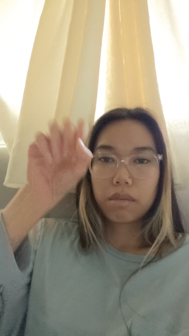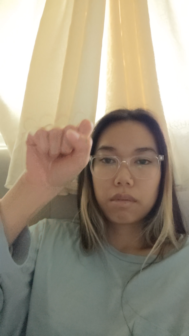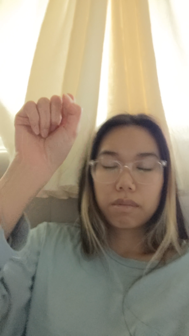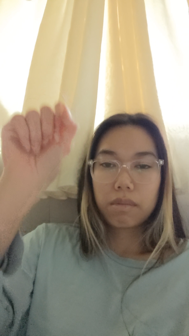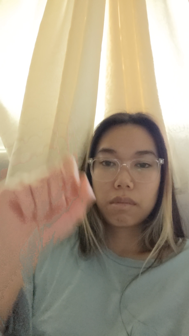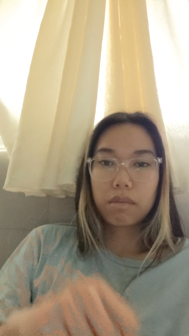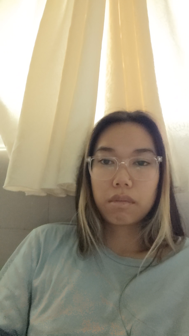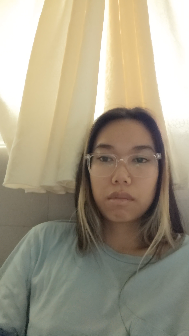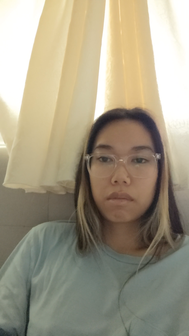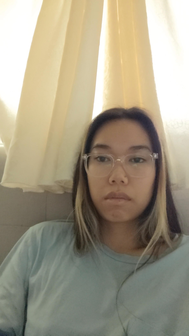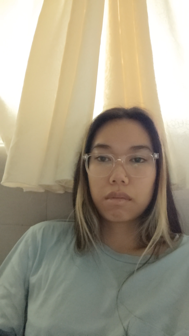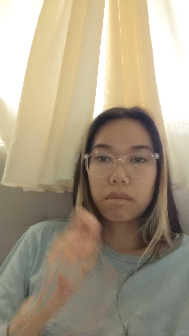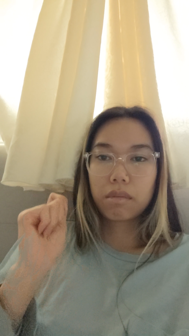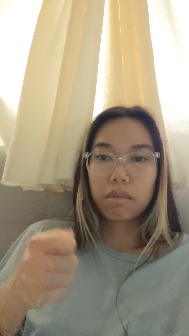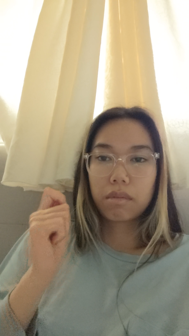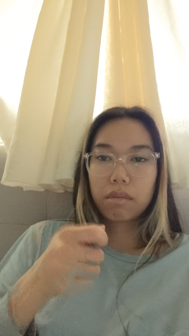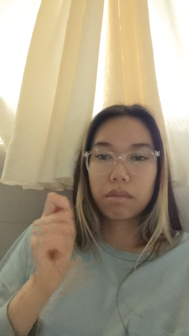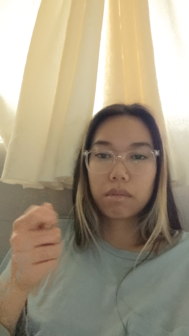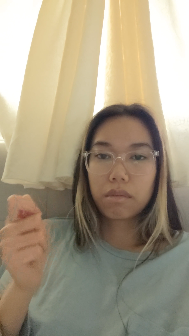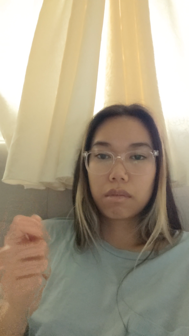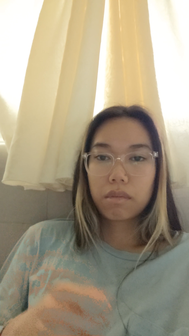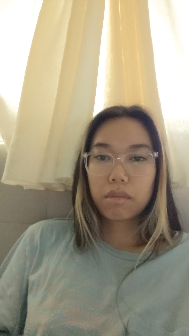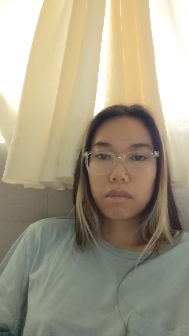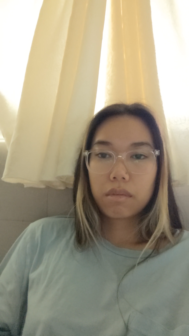cart